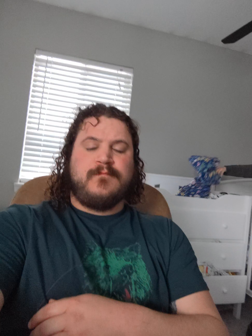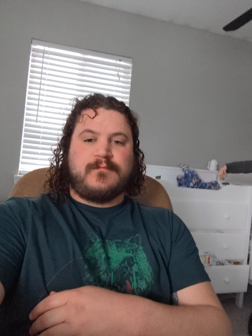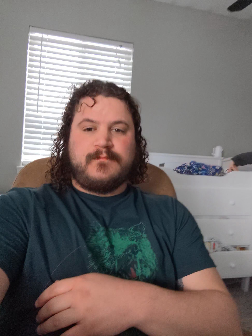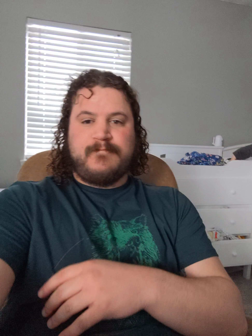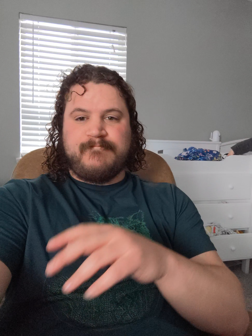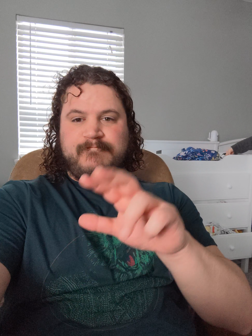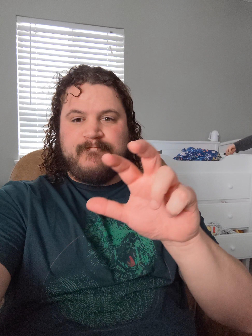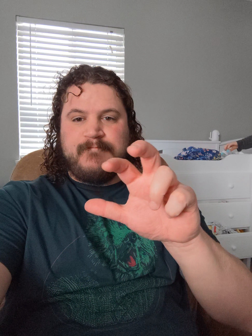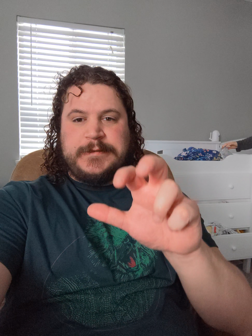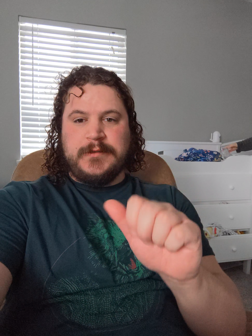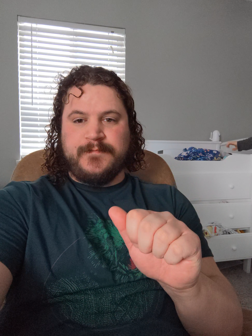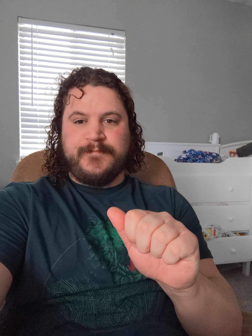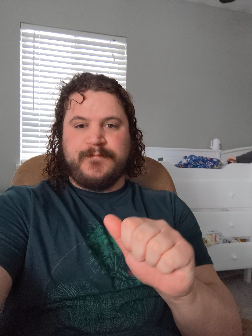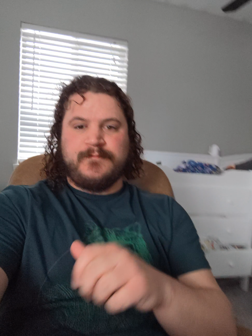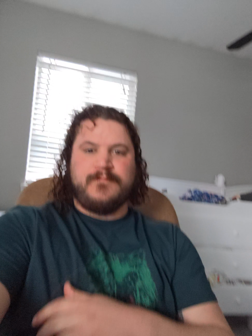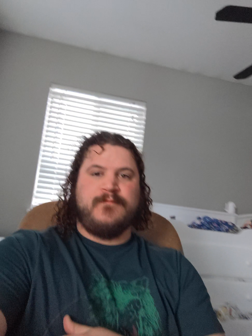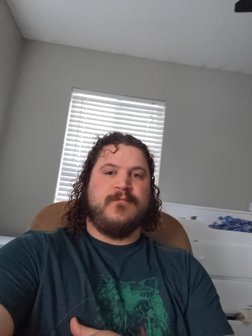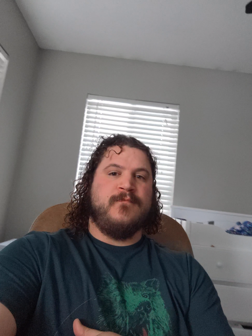pizza